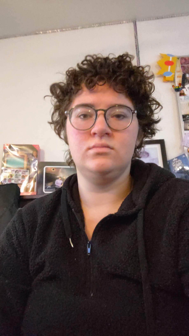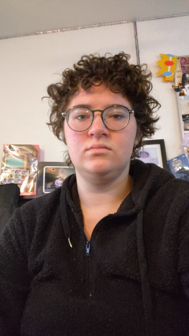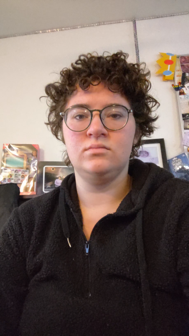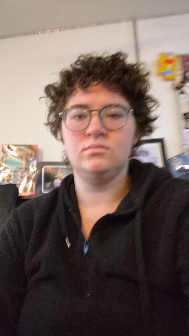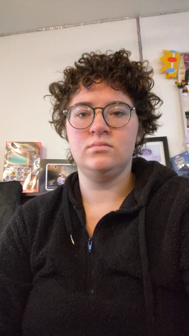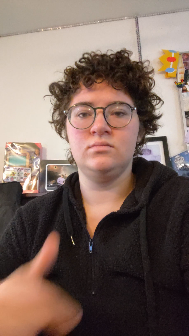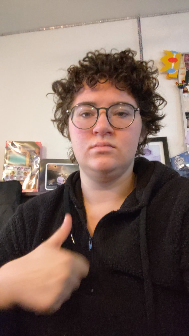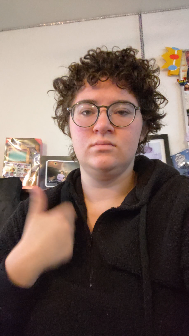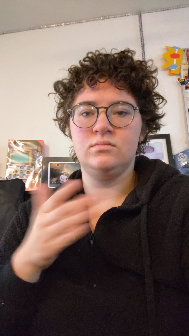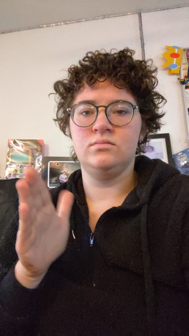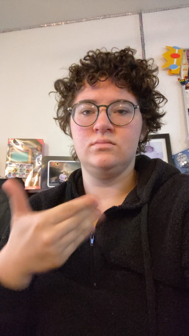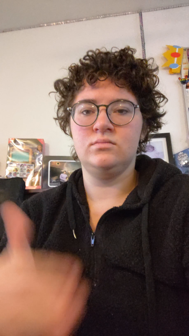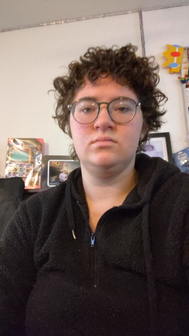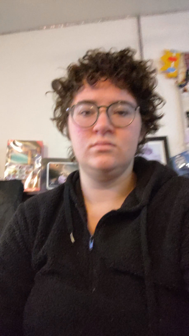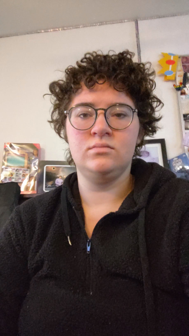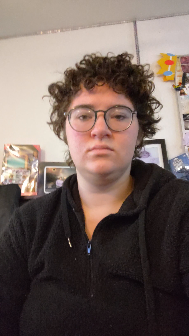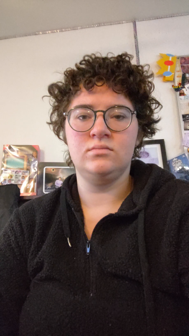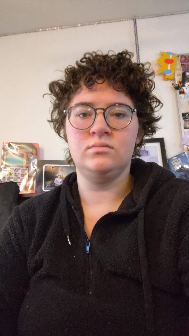living room